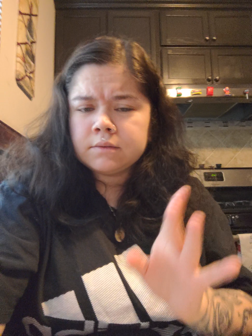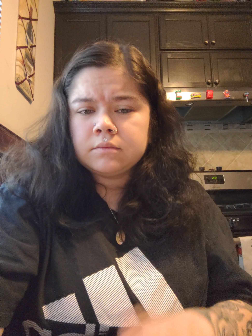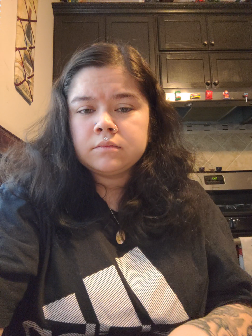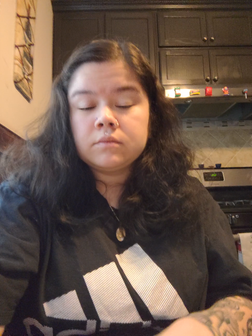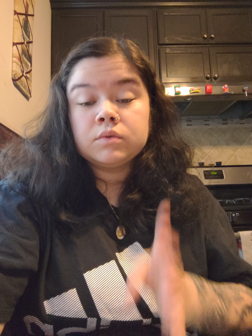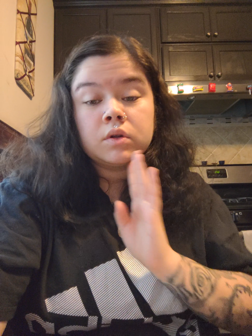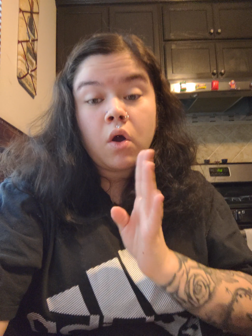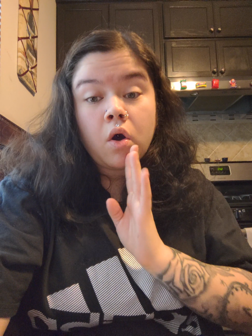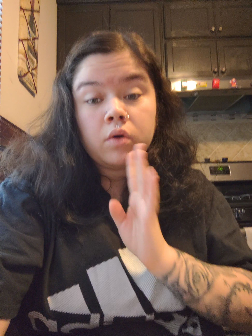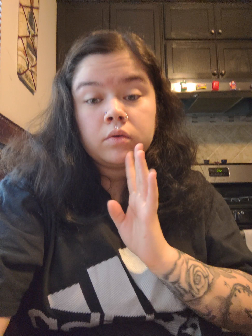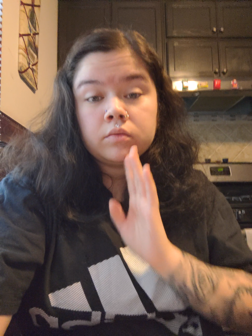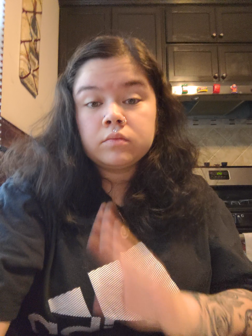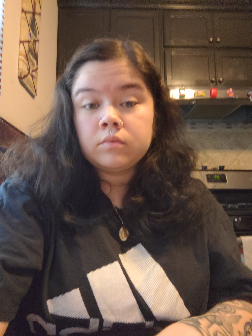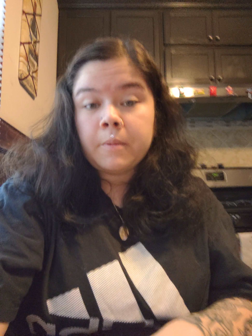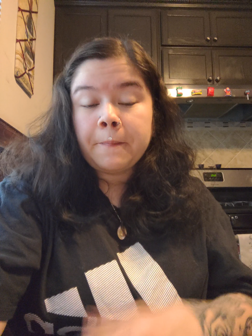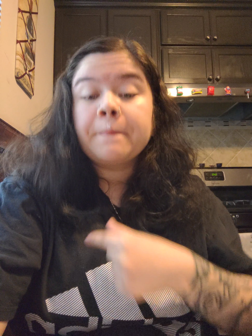talk